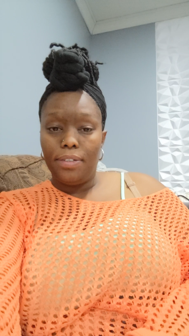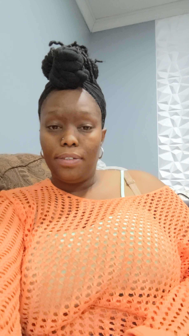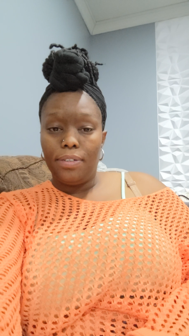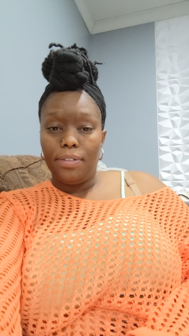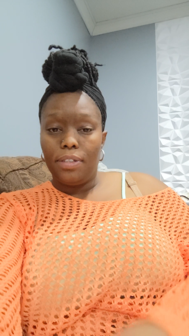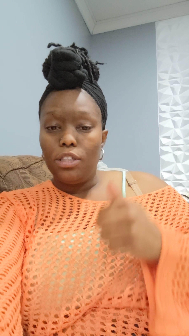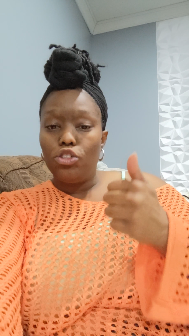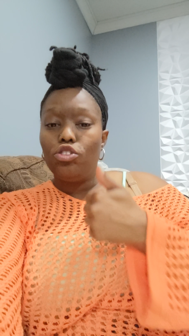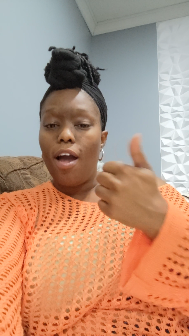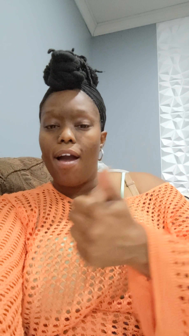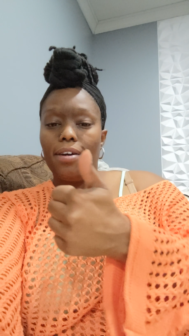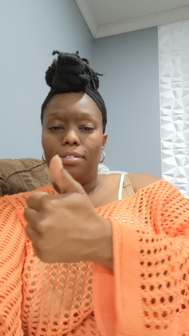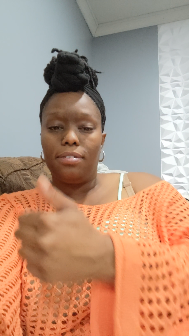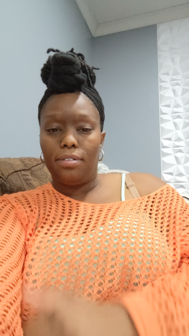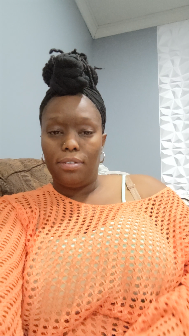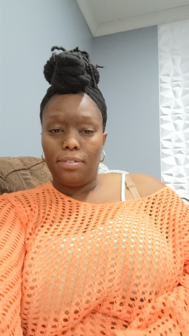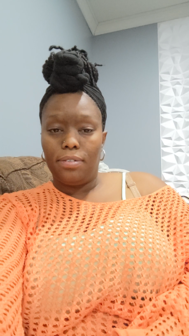chase